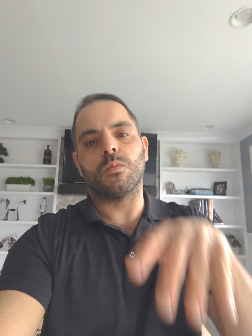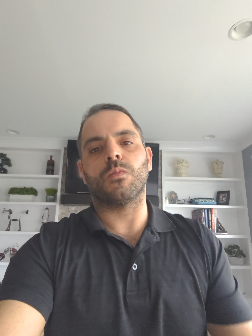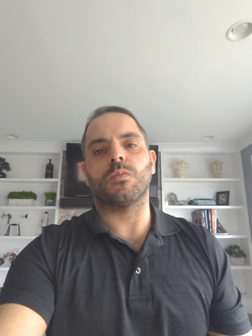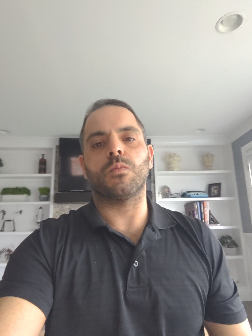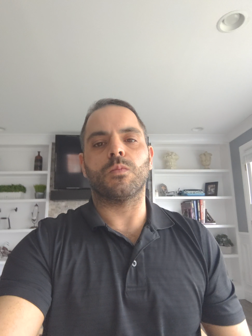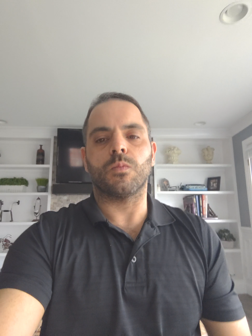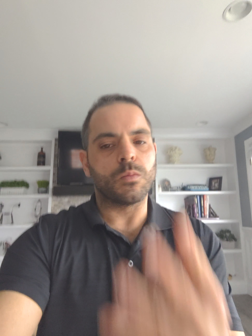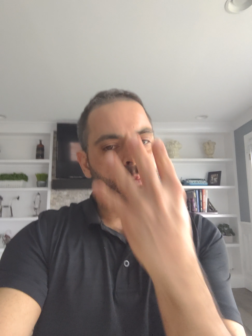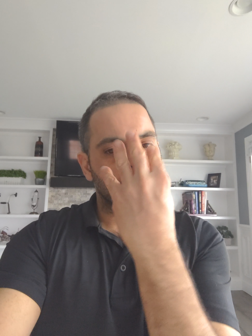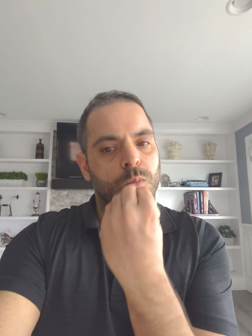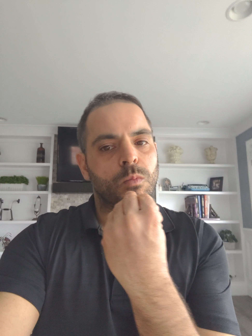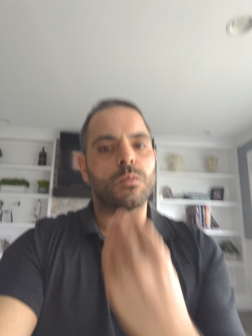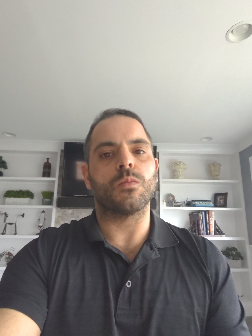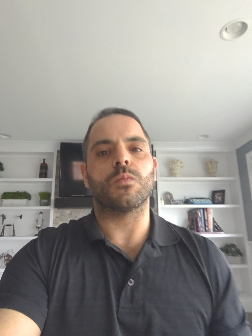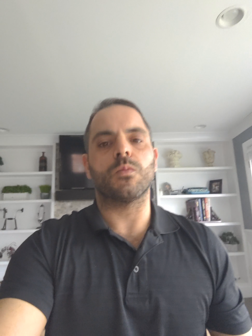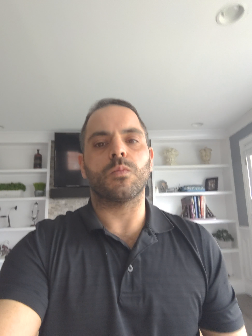sleepy